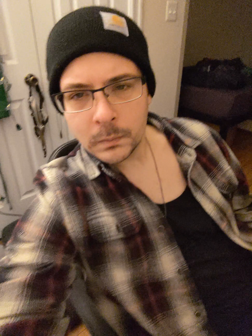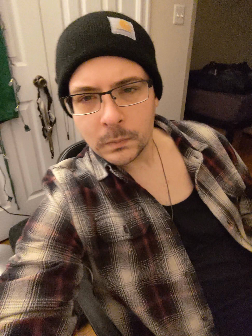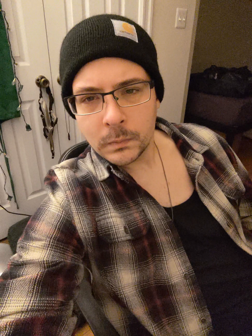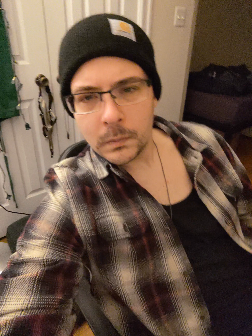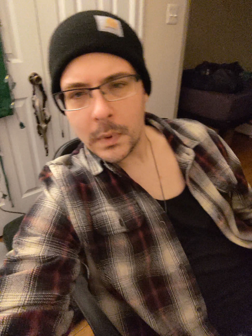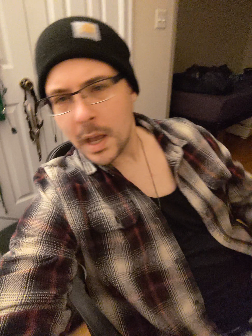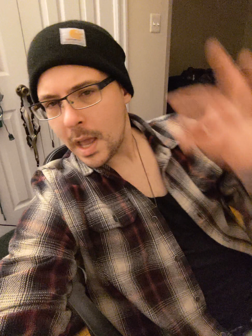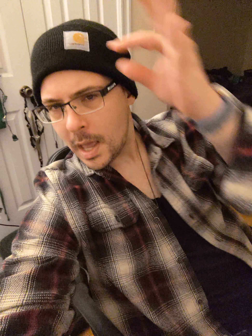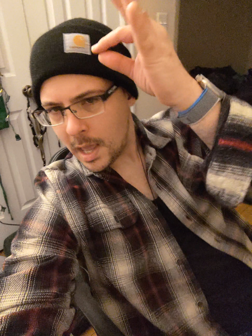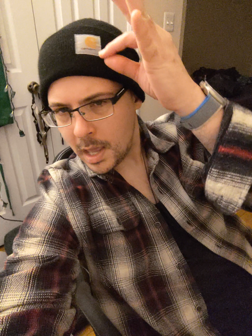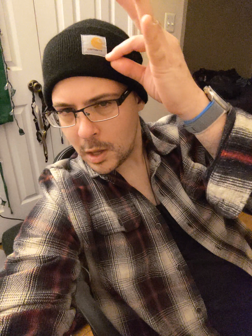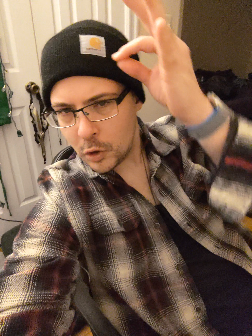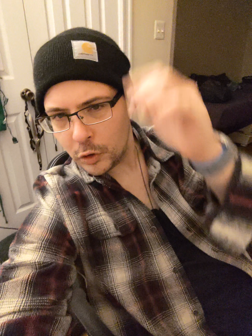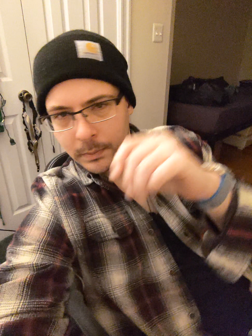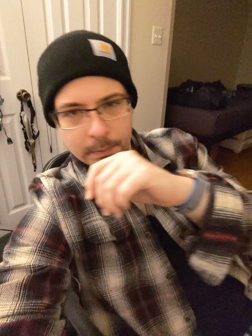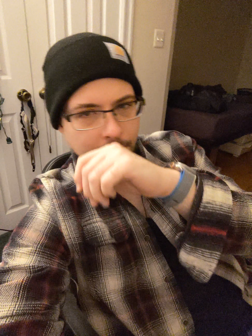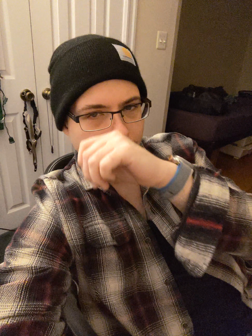hair